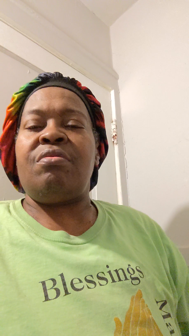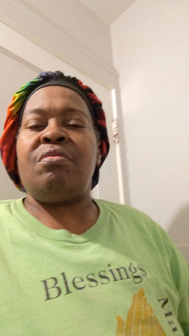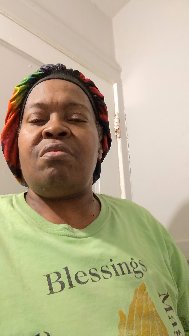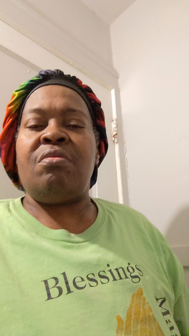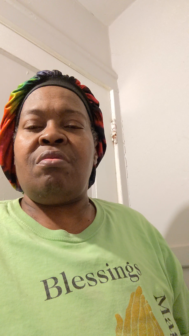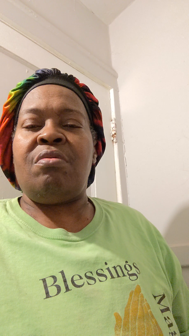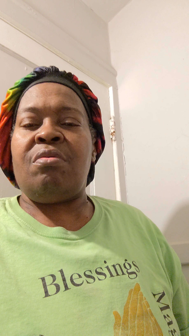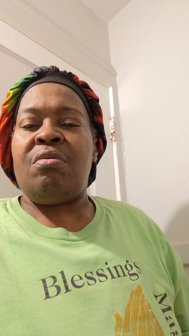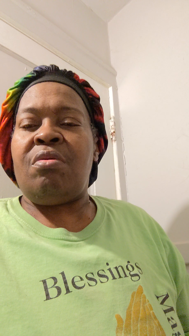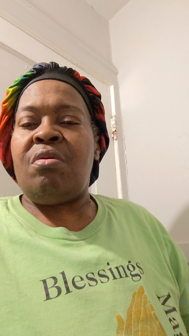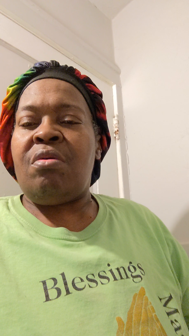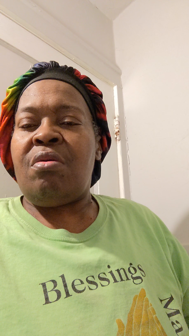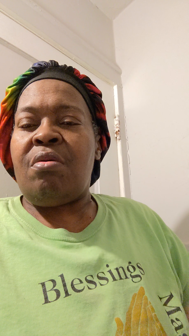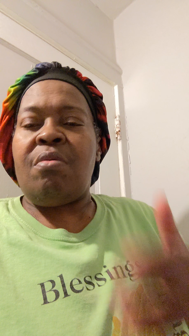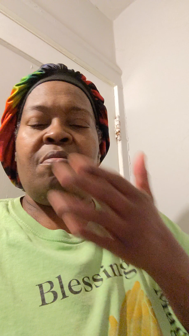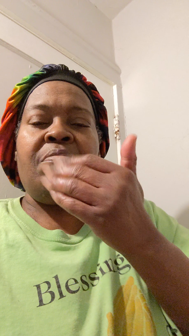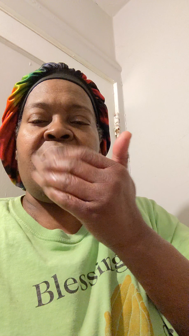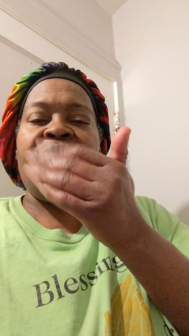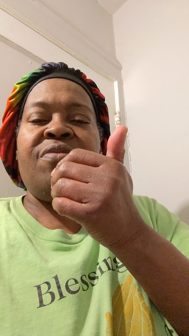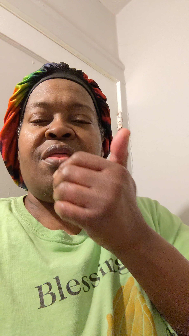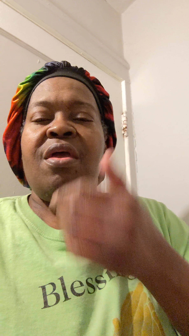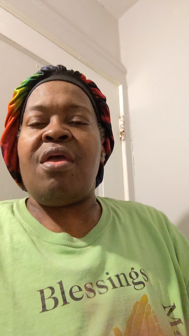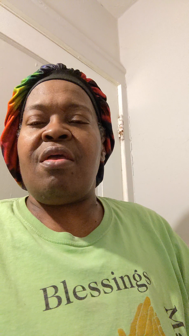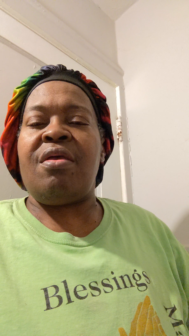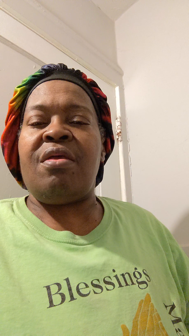butterfly